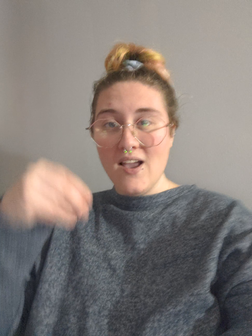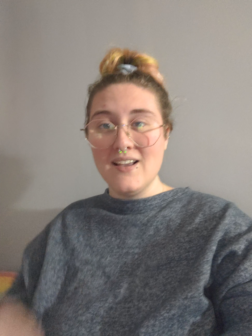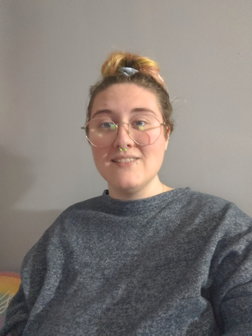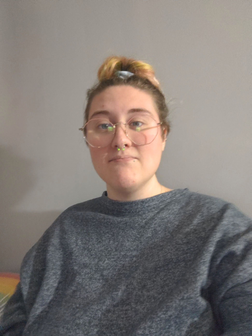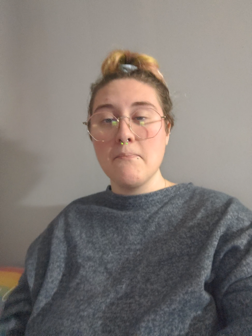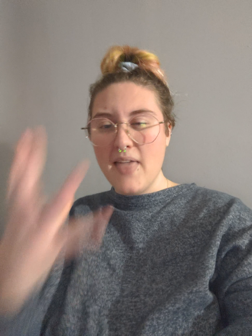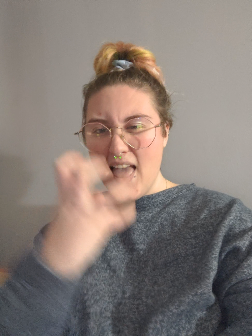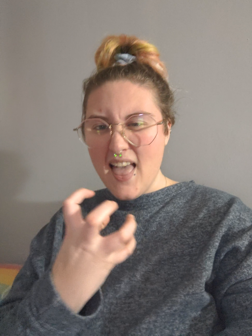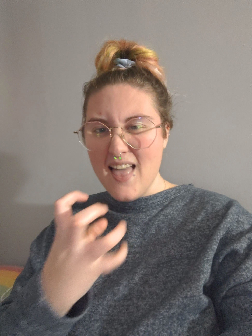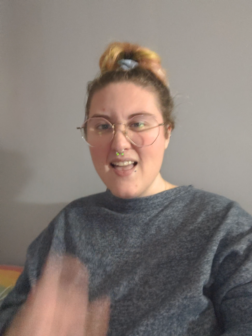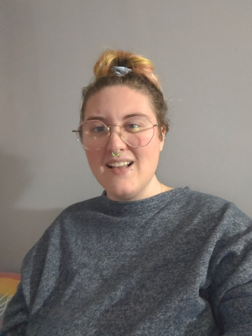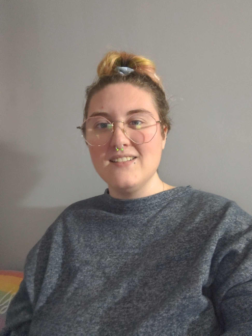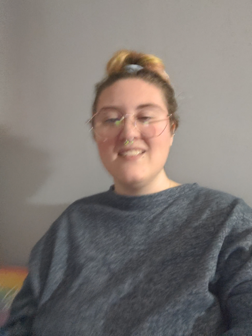mad